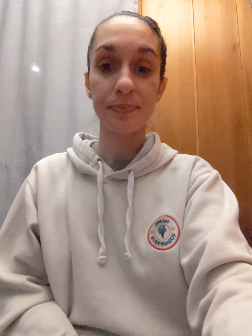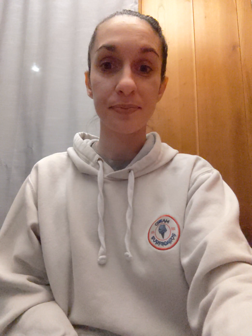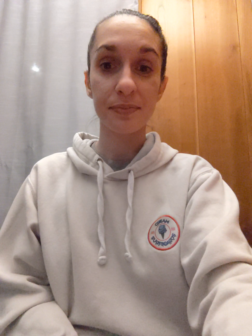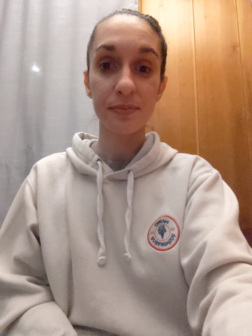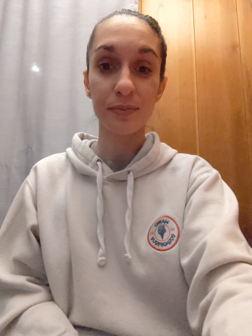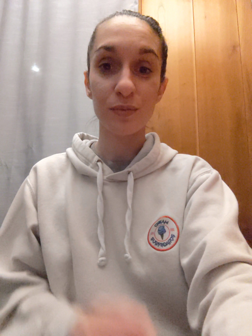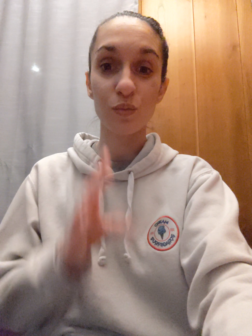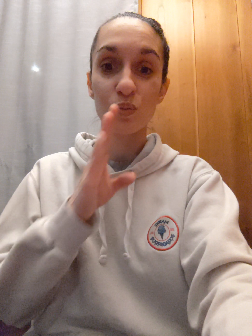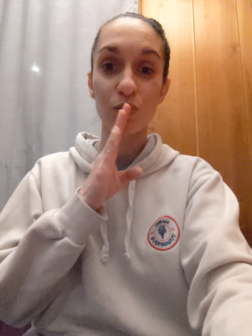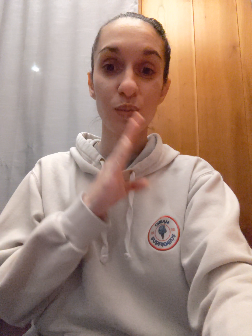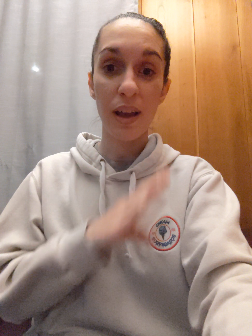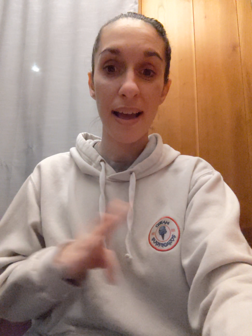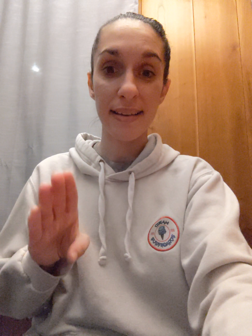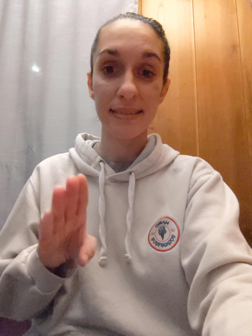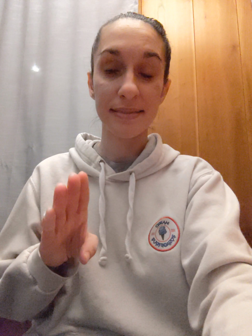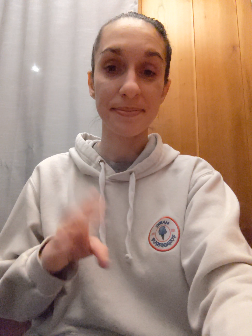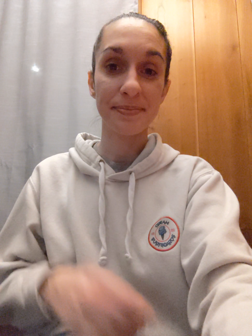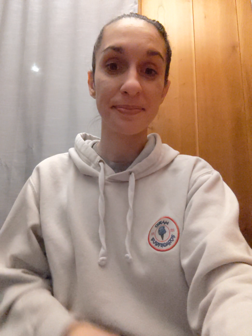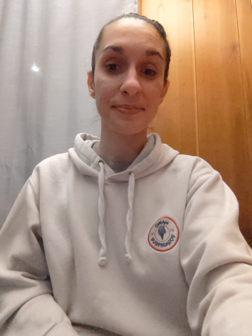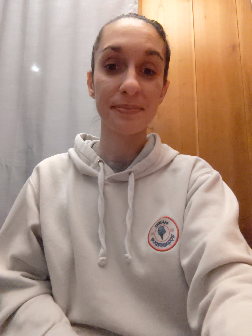quiet